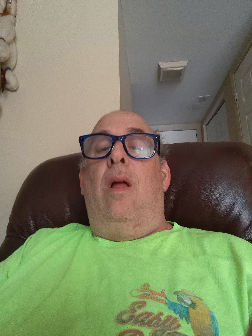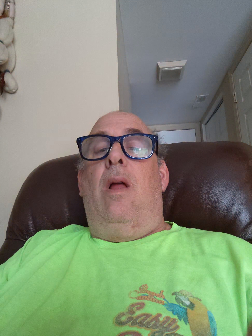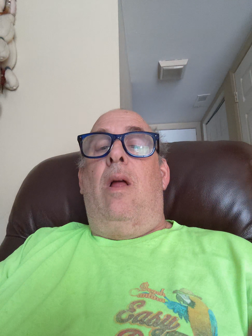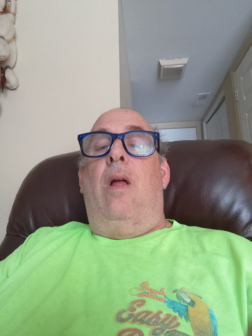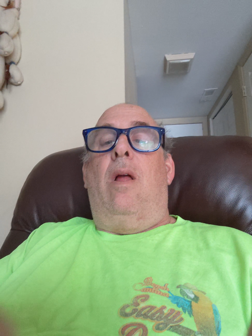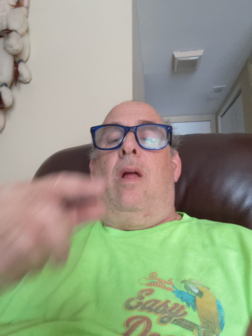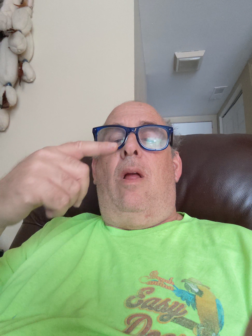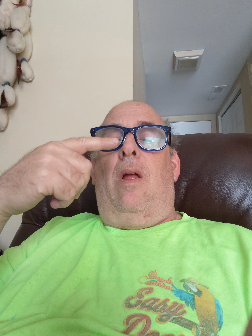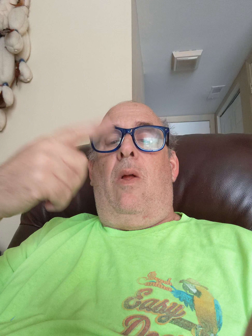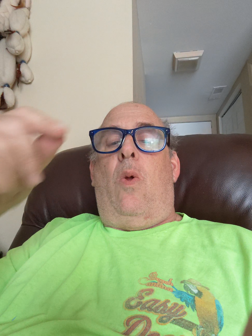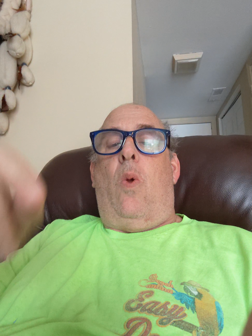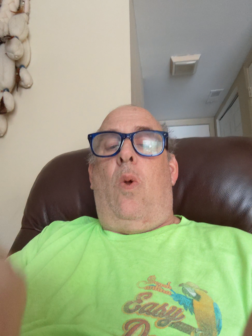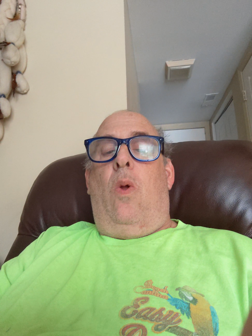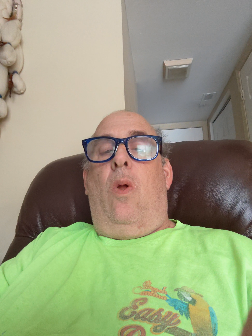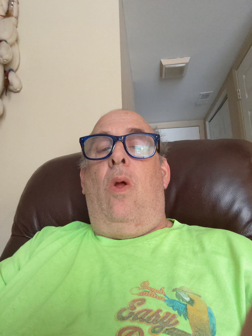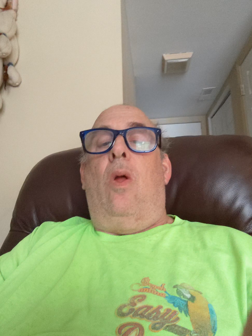go